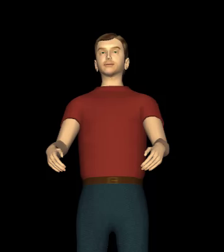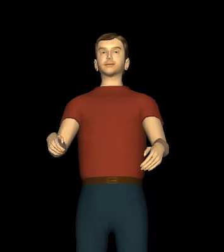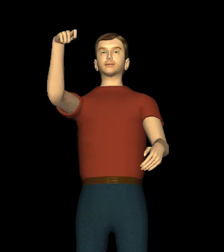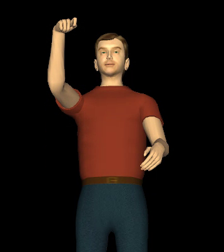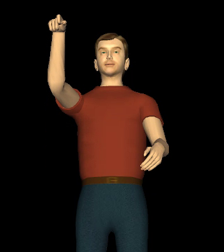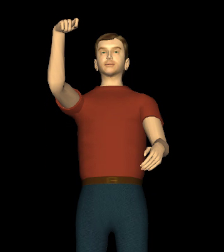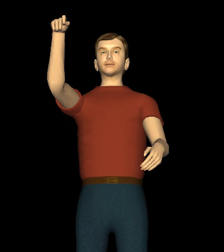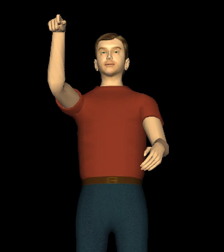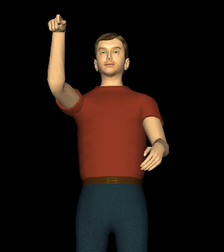رئيس